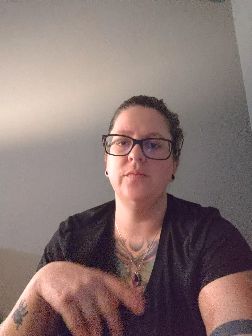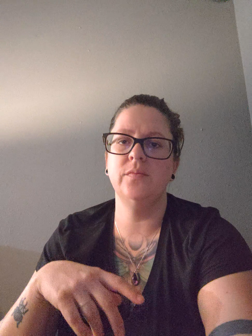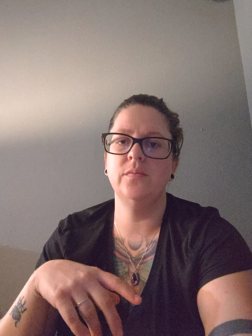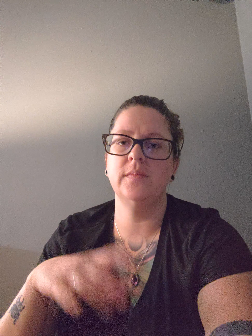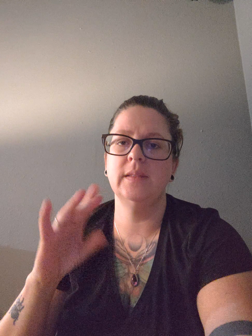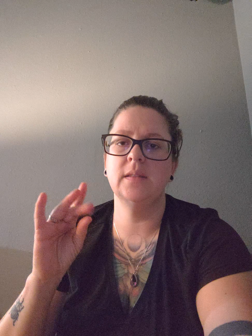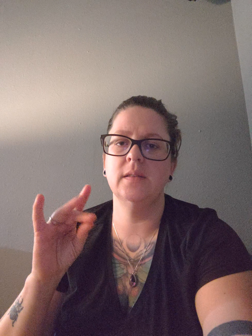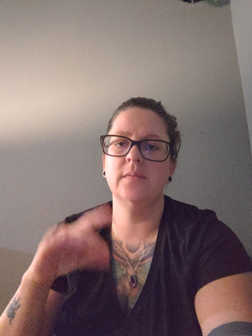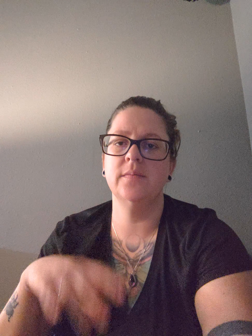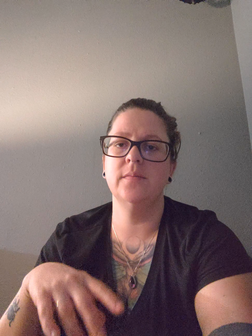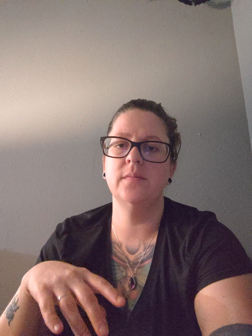sticky